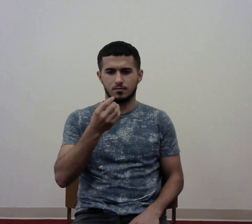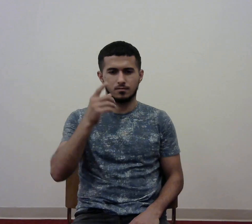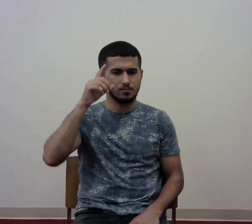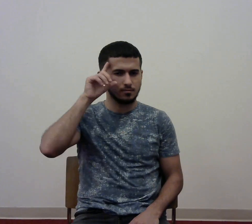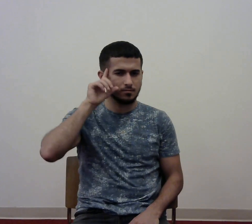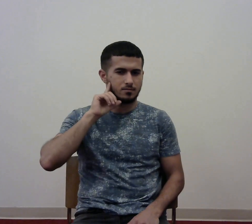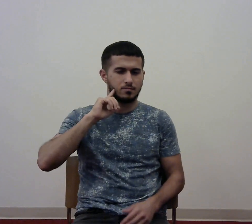azərbaycan